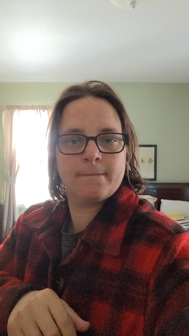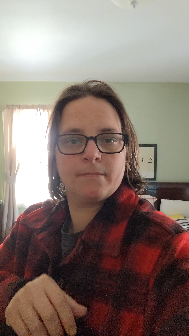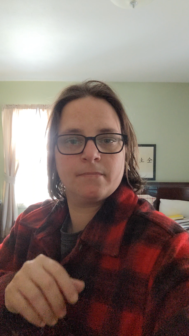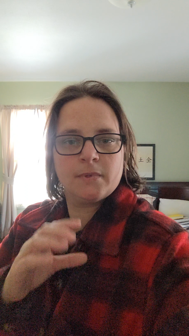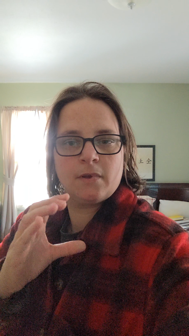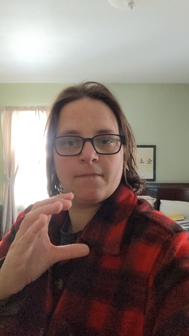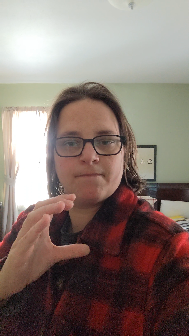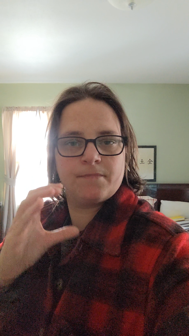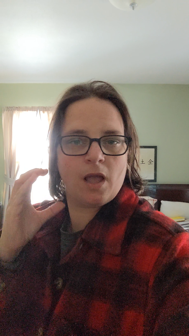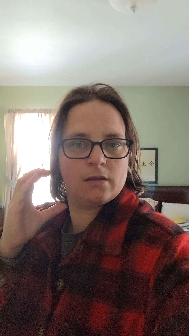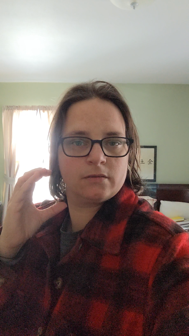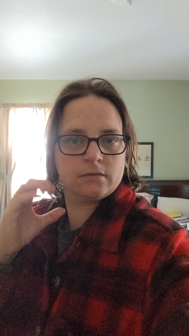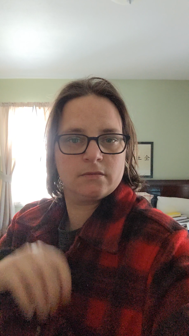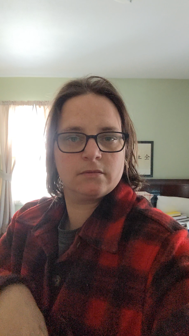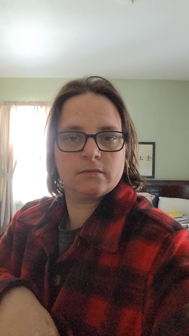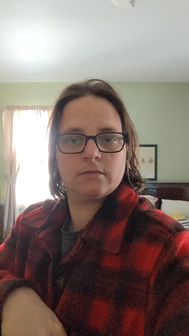bus